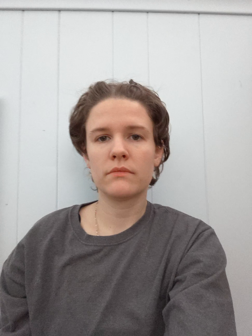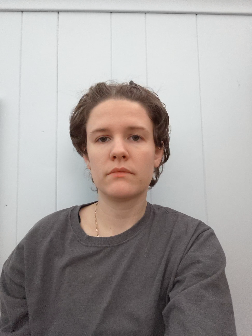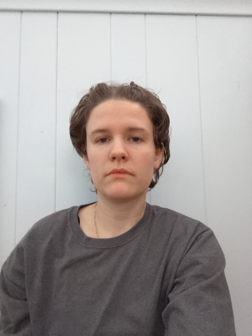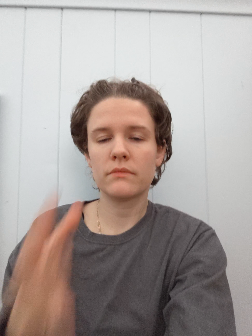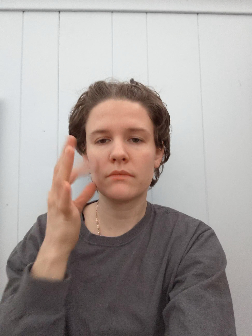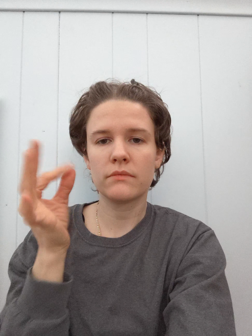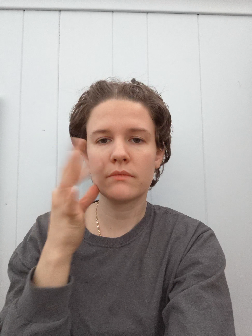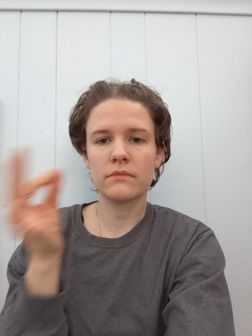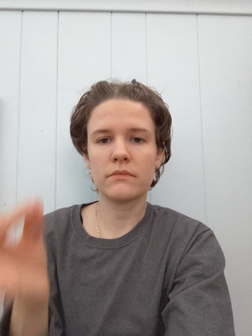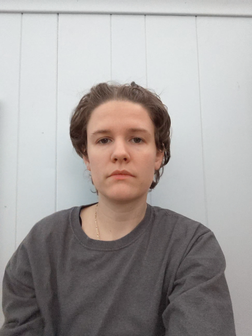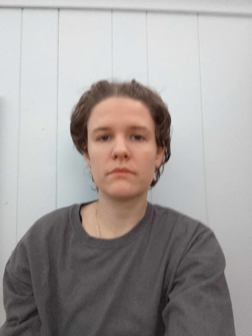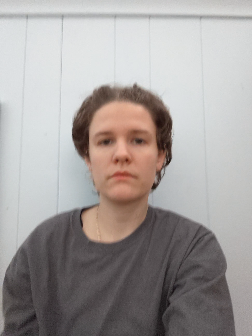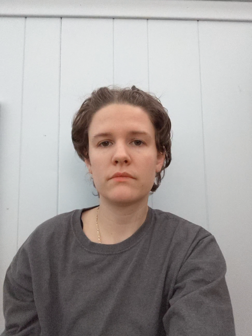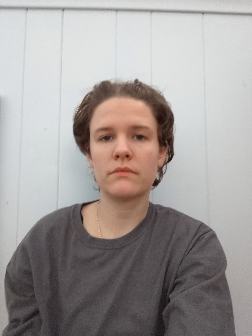cat